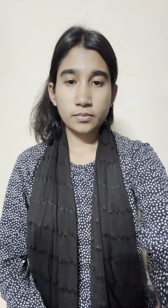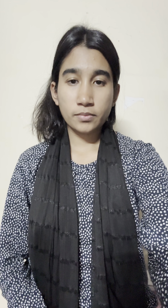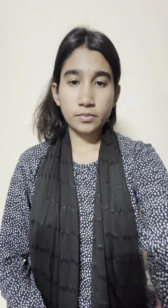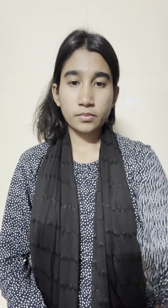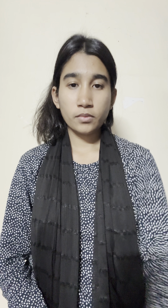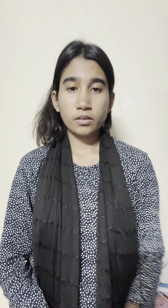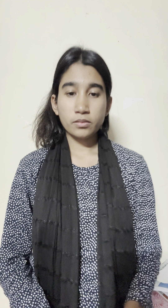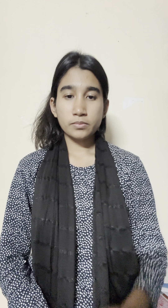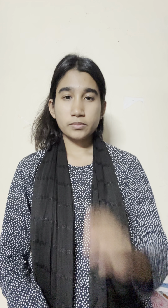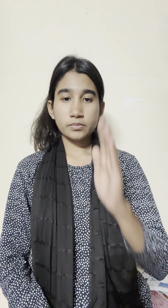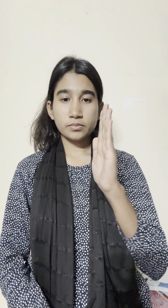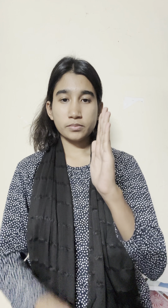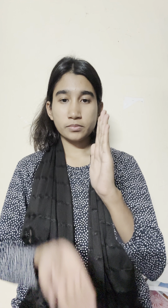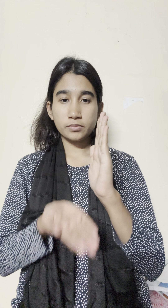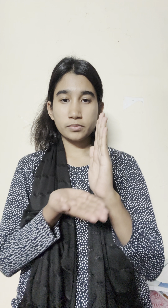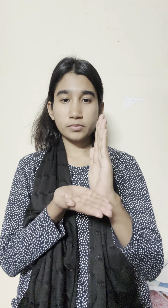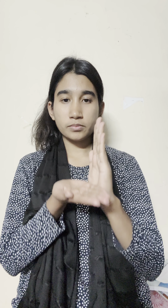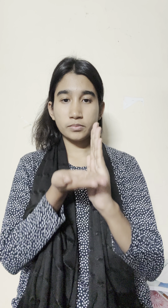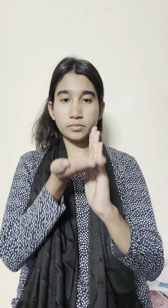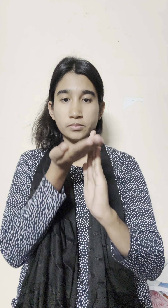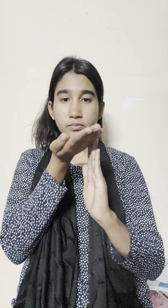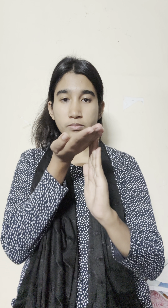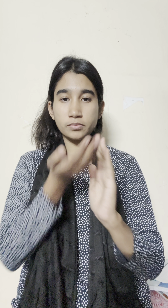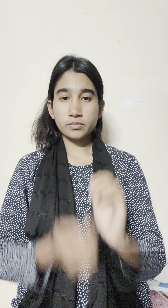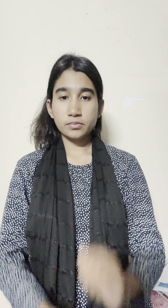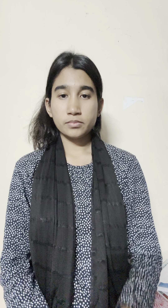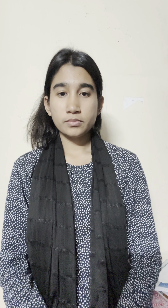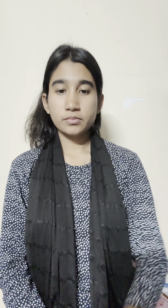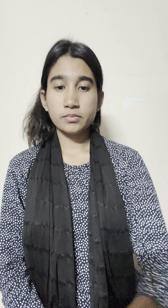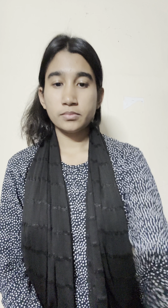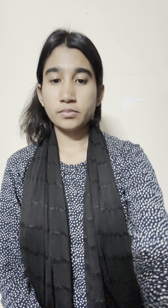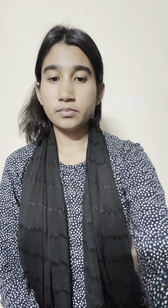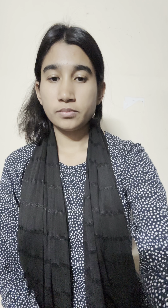উন্নতি